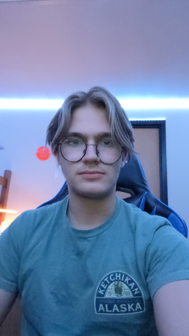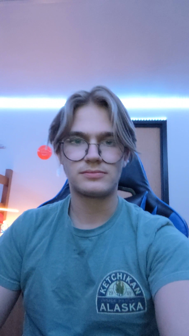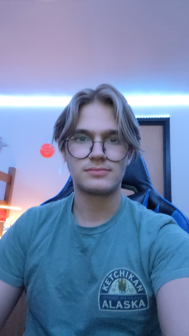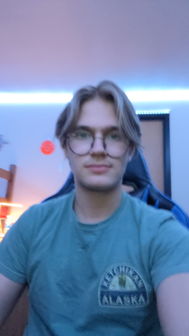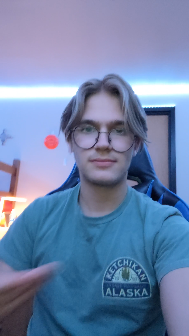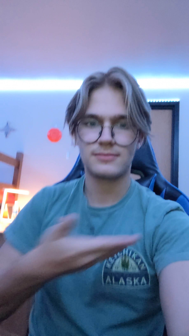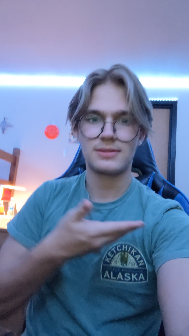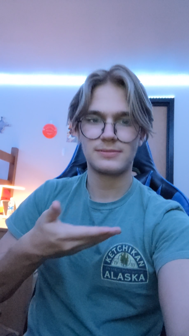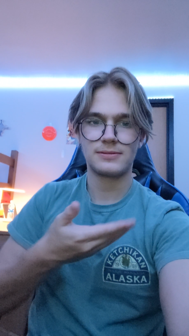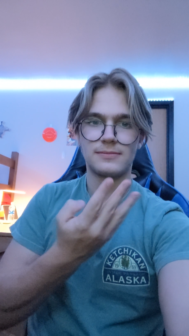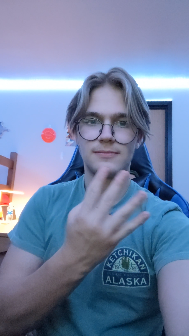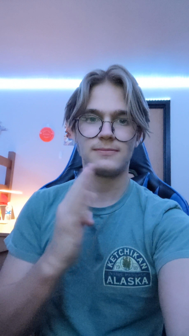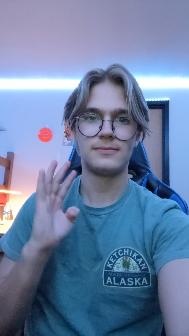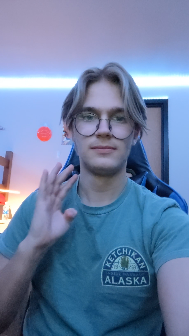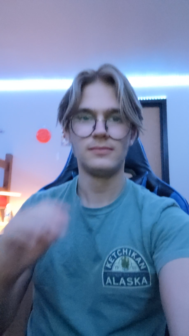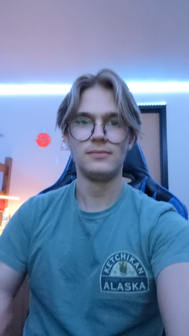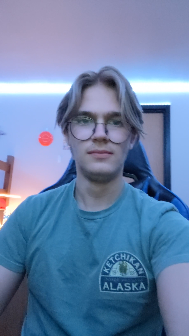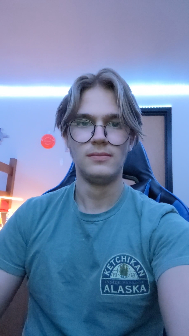crib